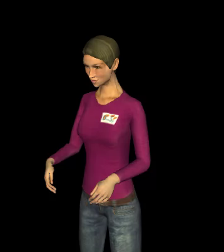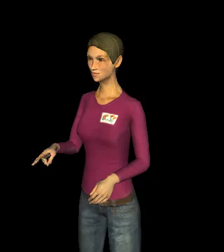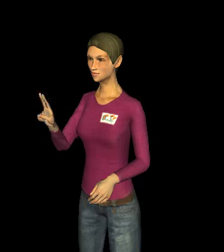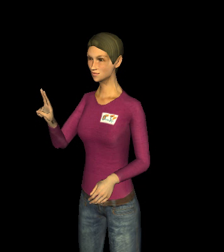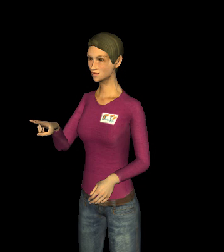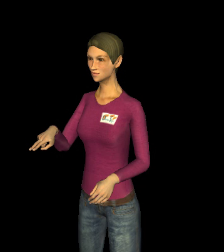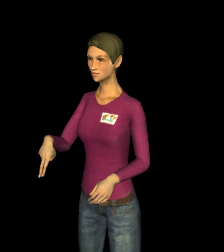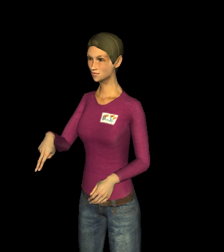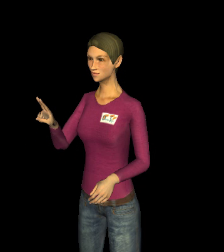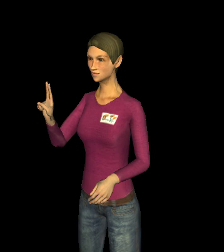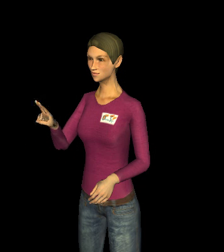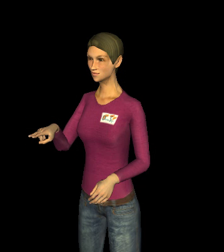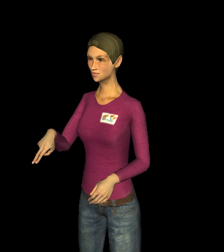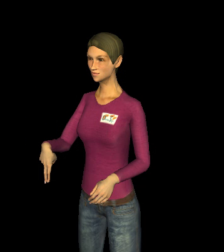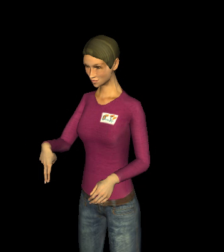يرسم